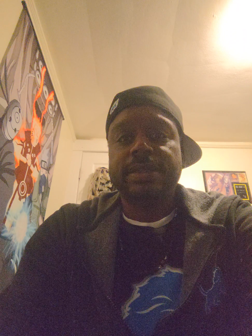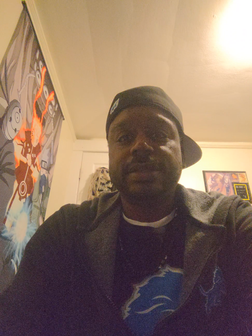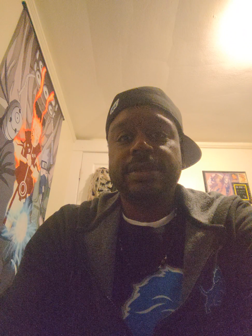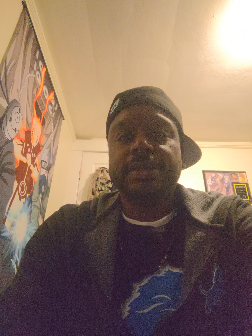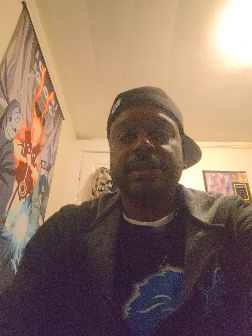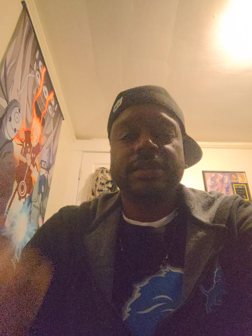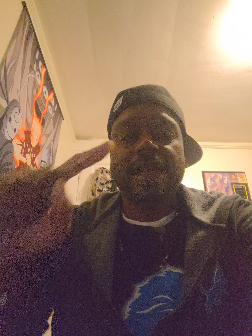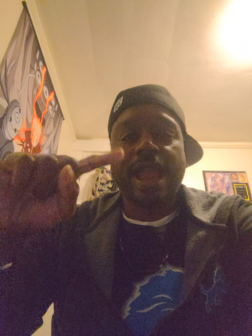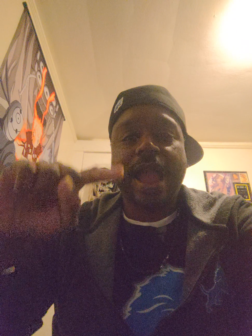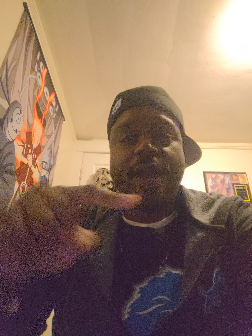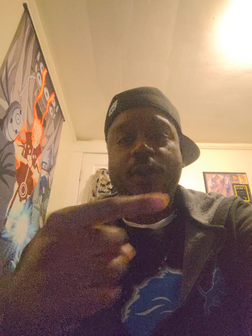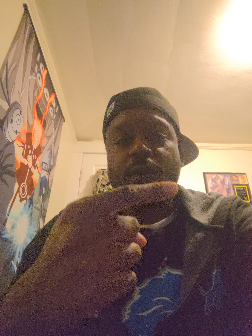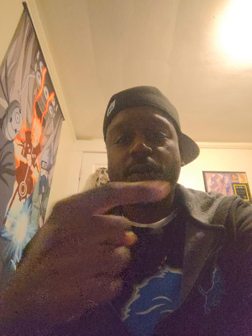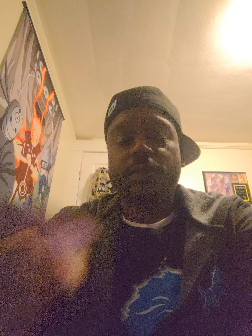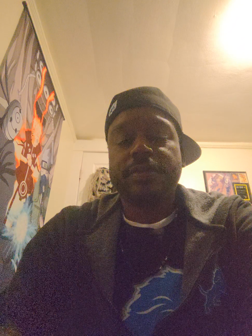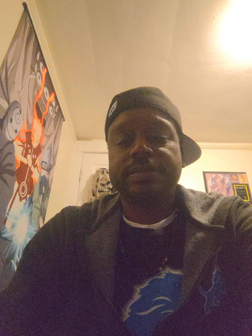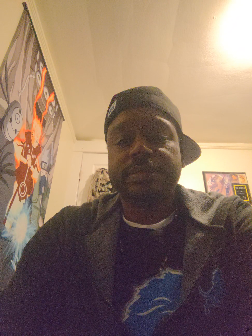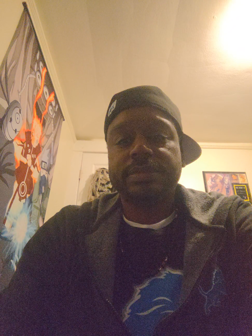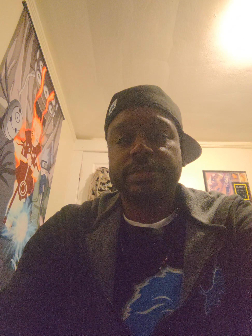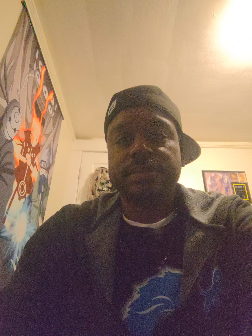owie